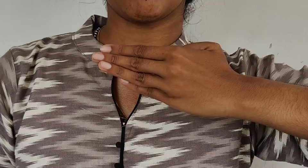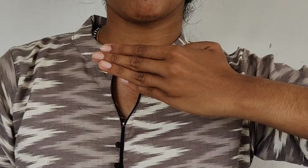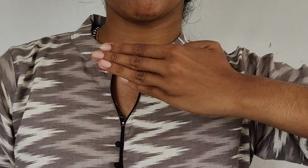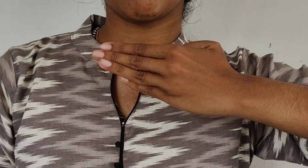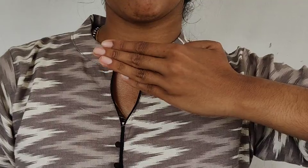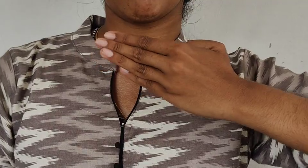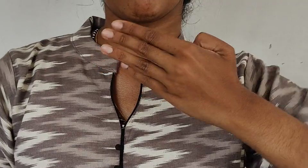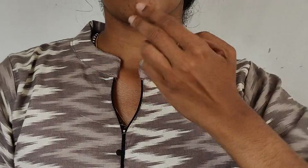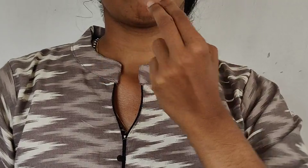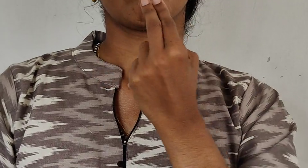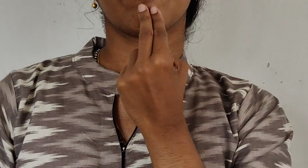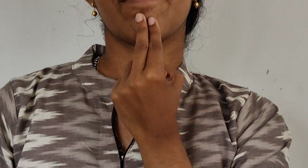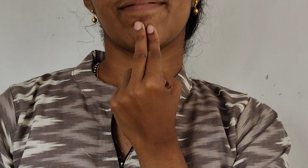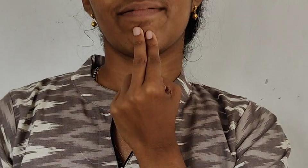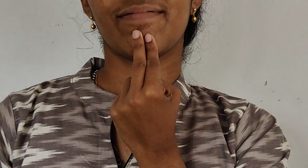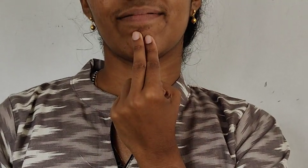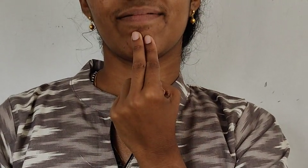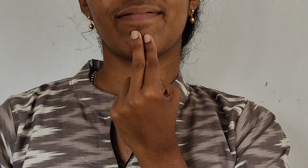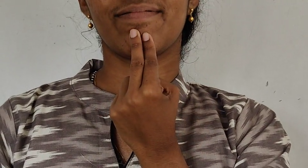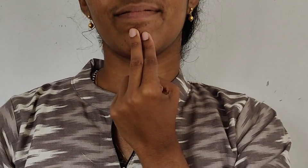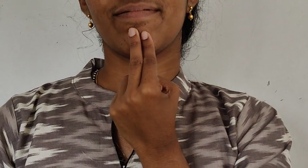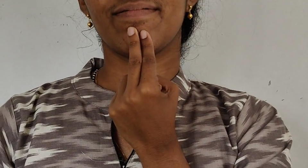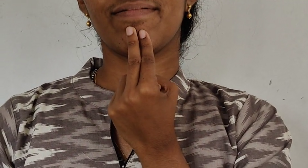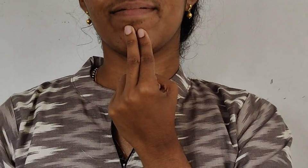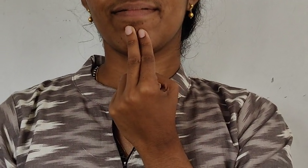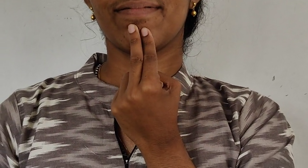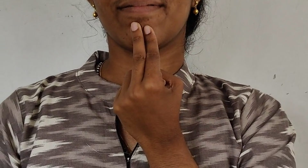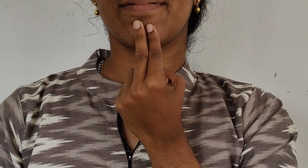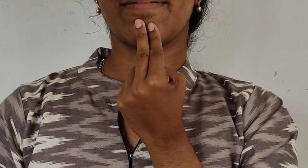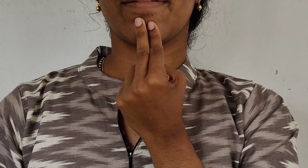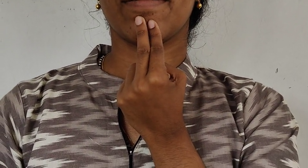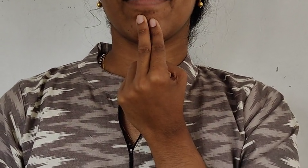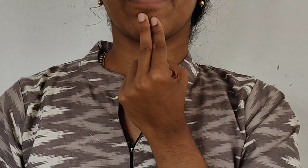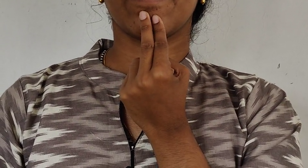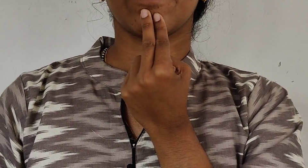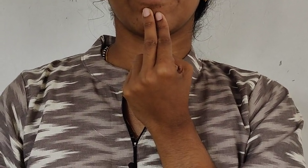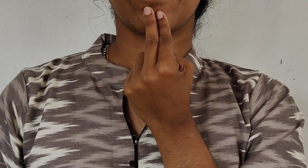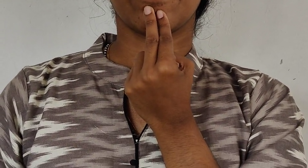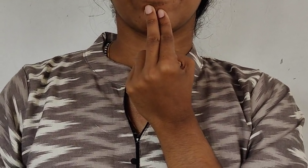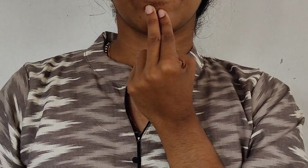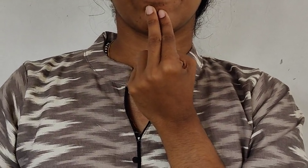അഃ